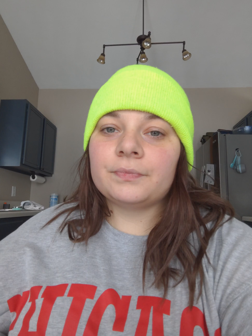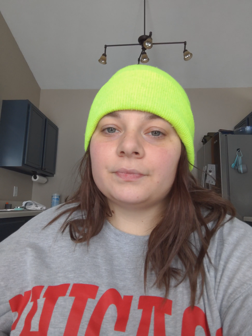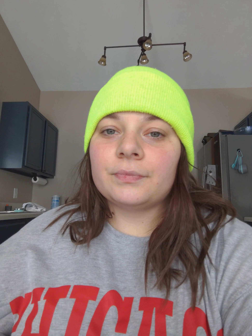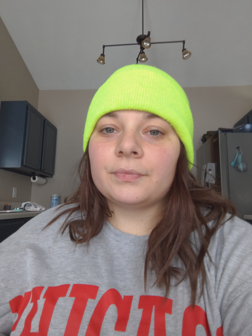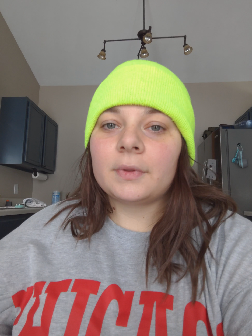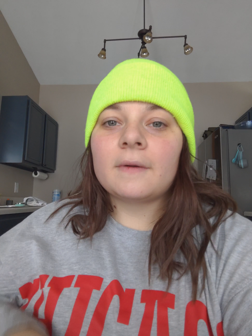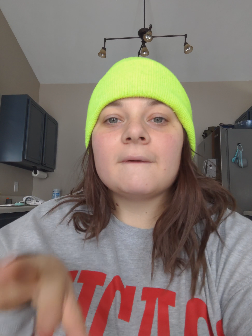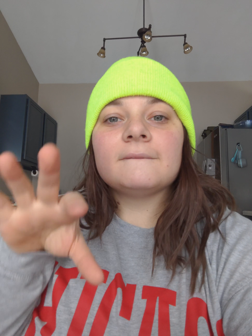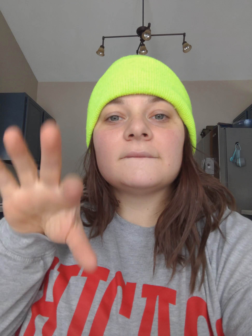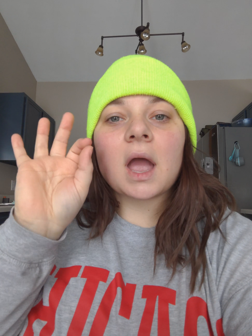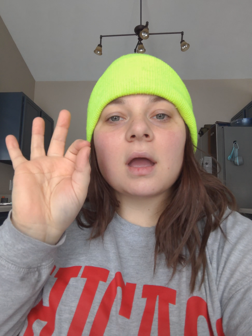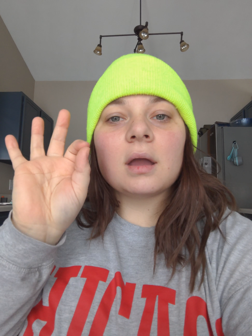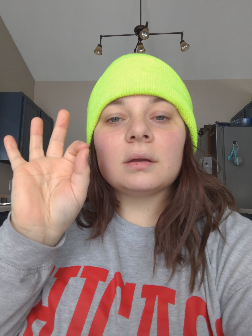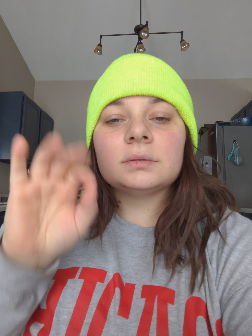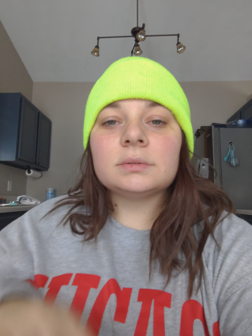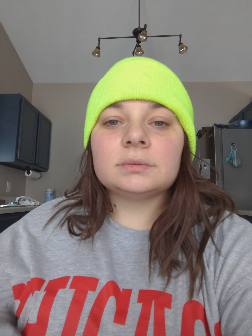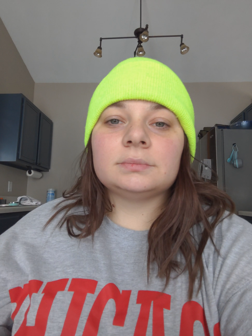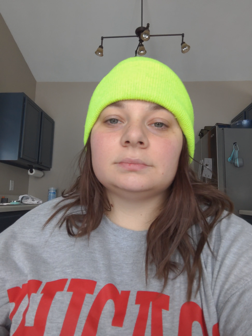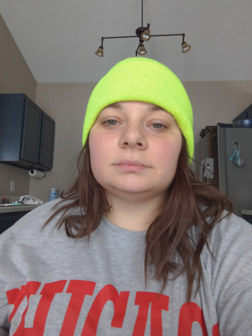find